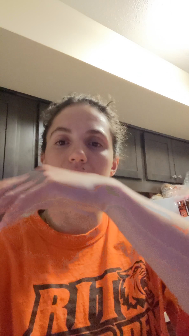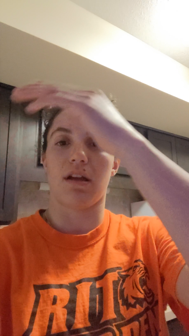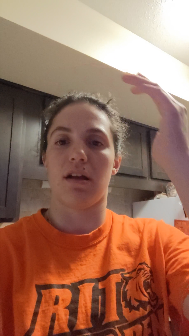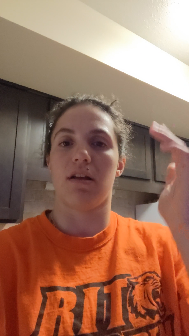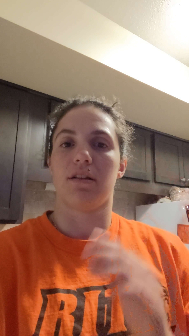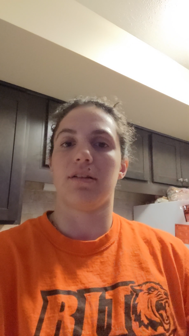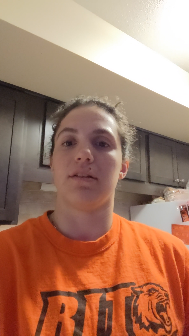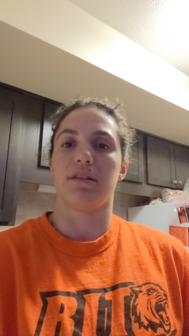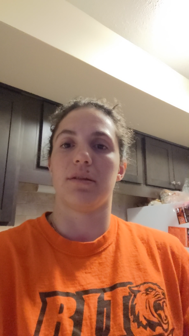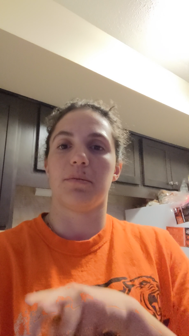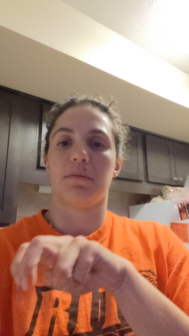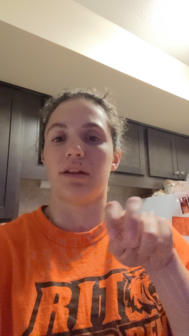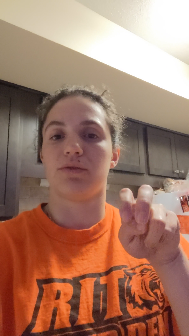bench